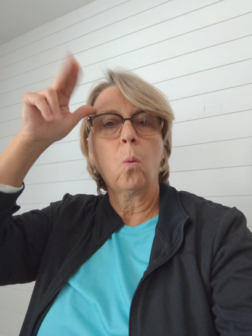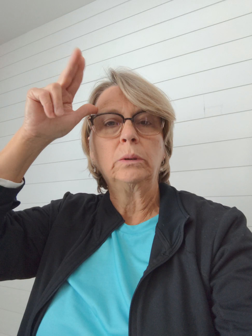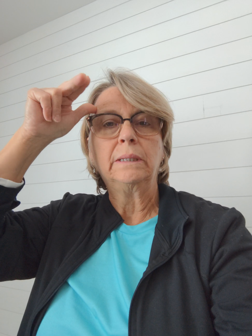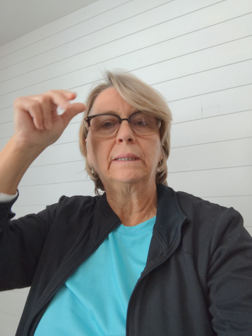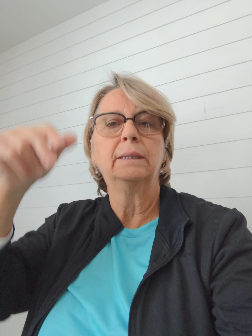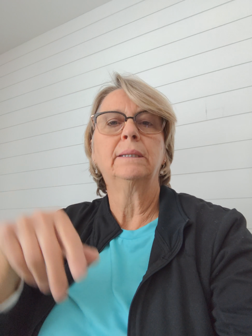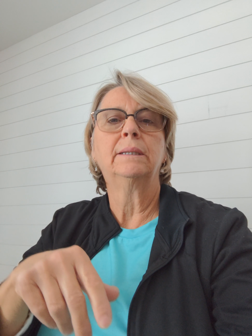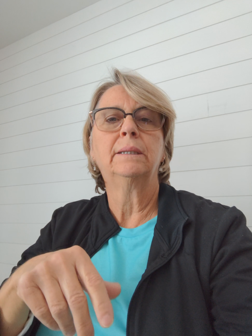horse